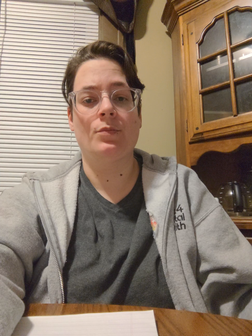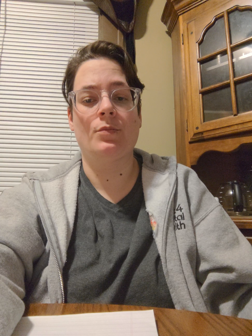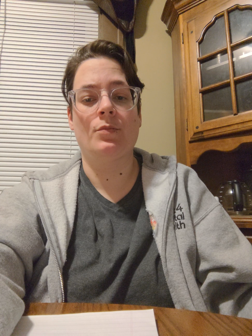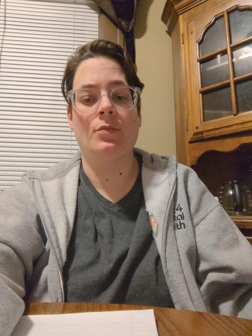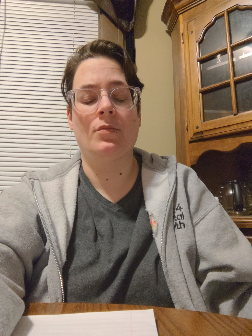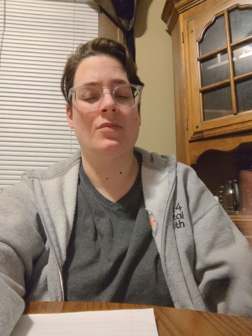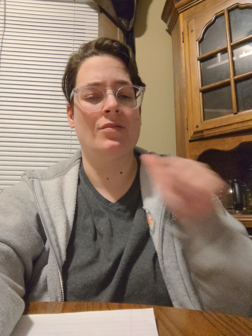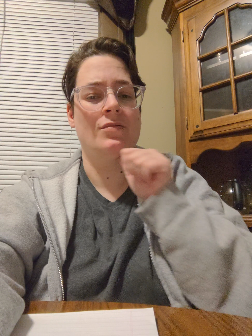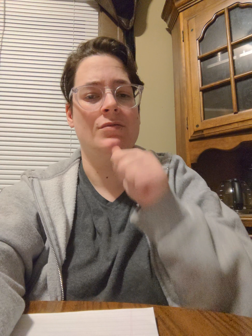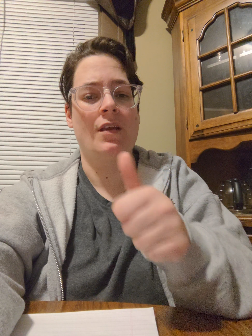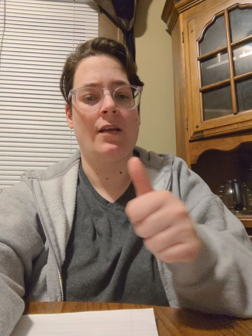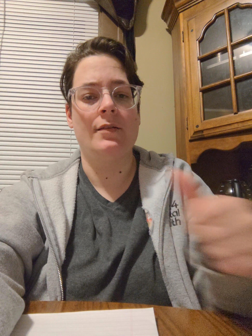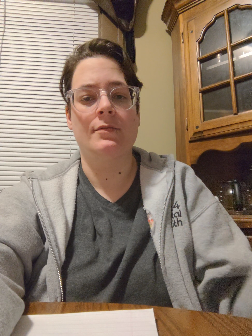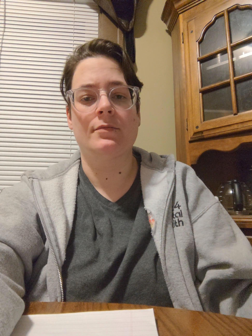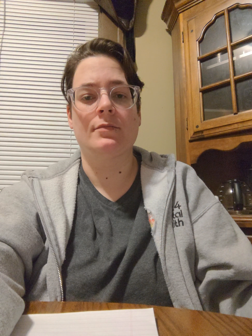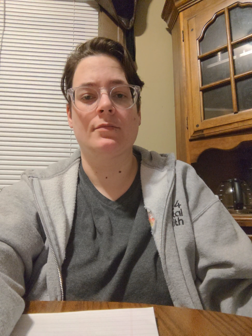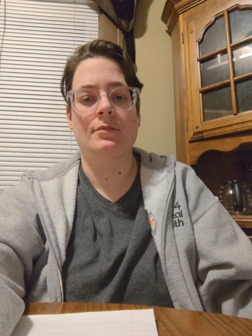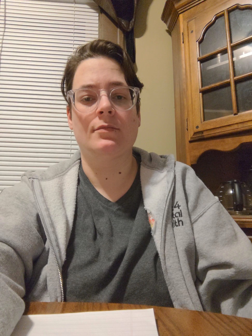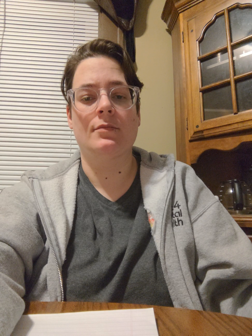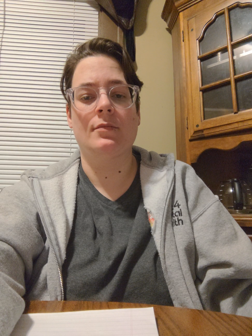not